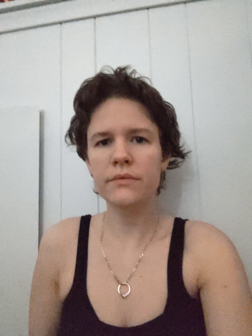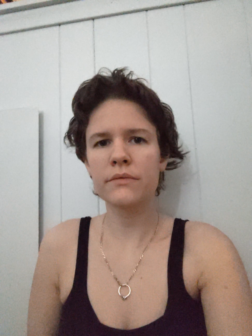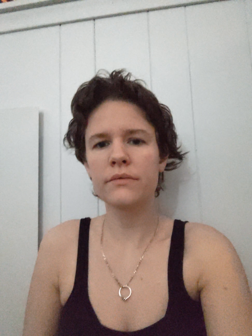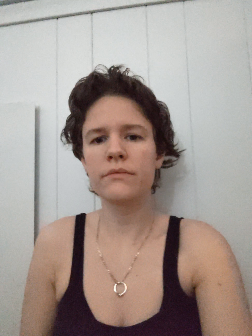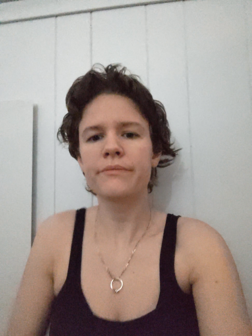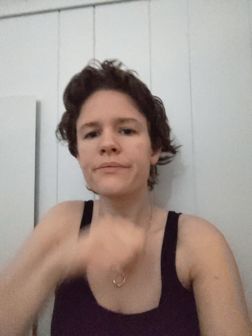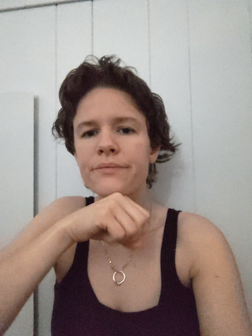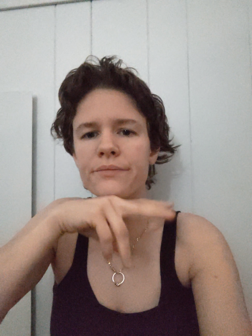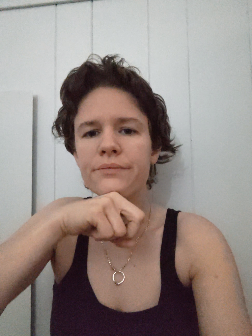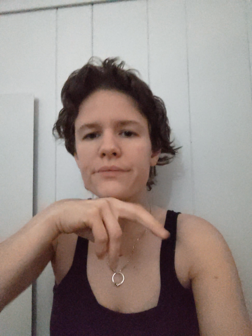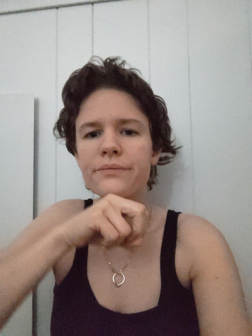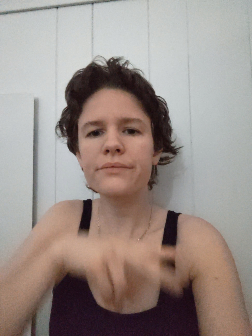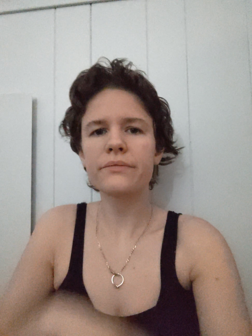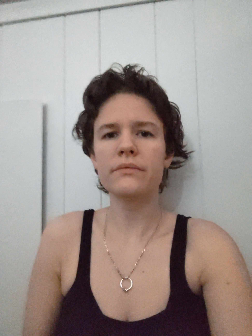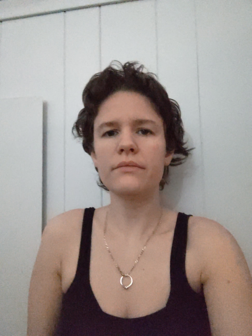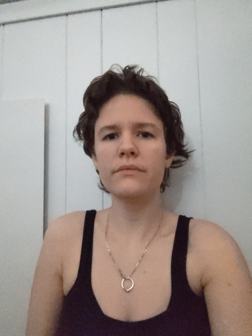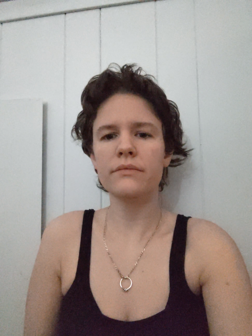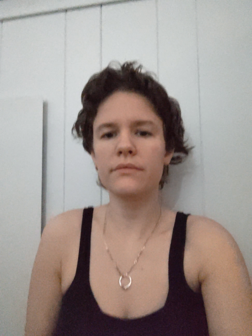frog